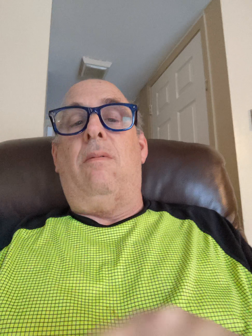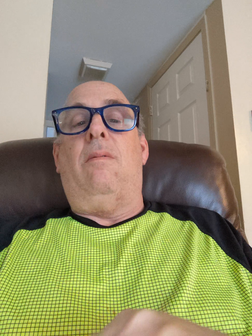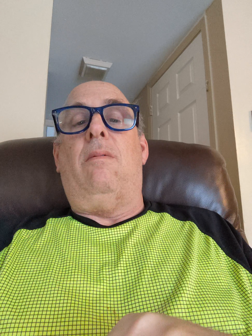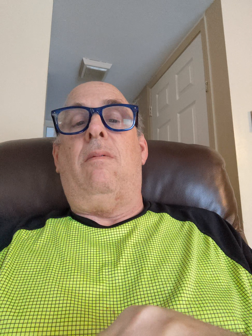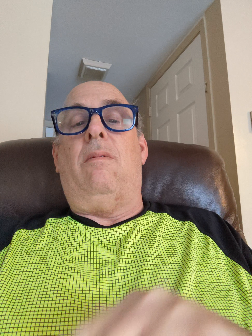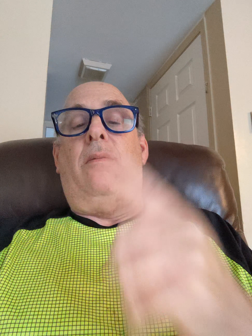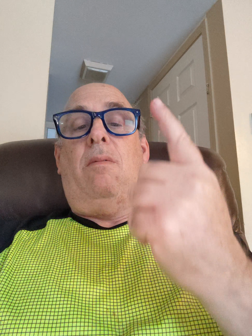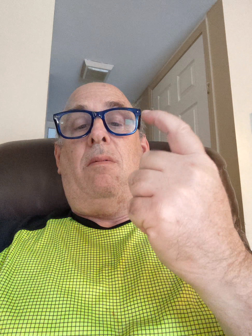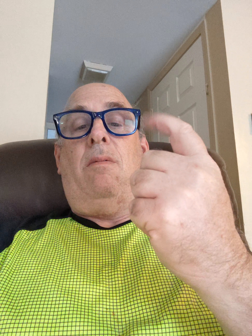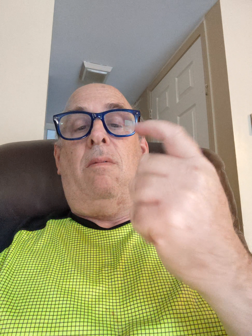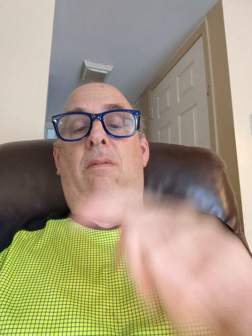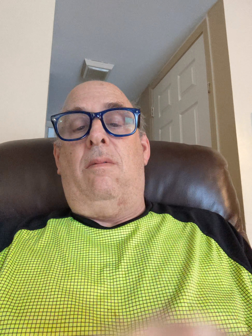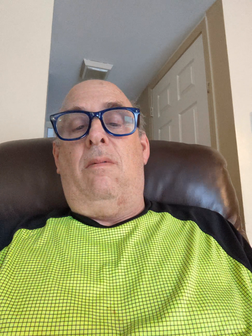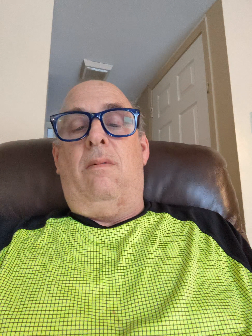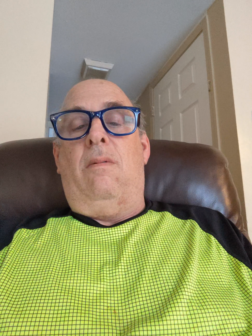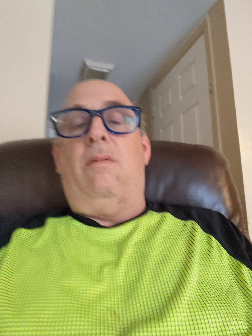finger